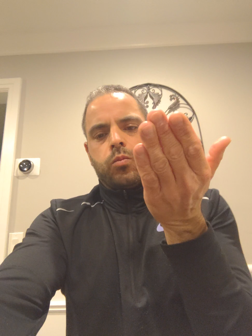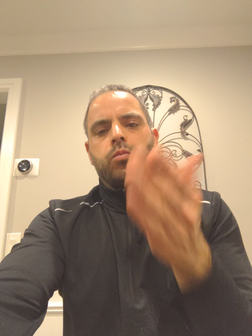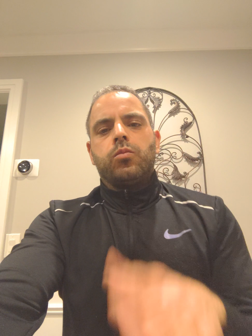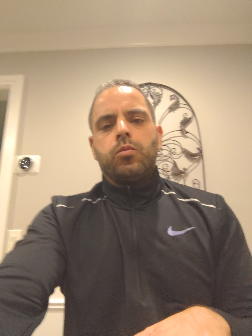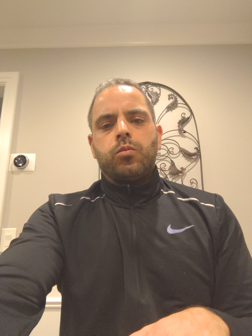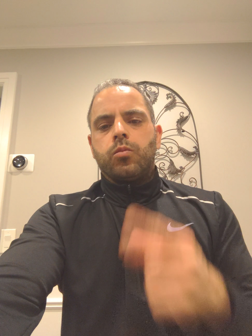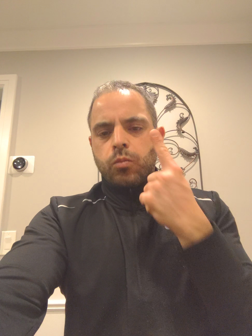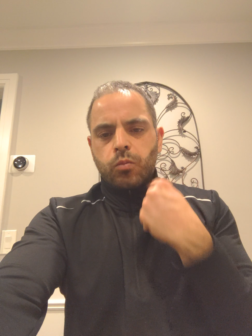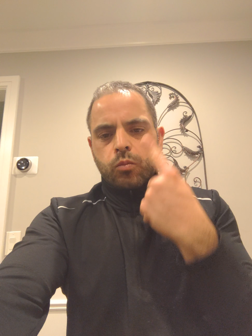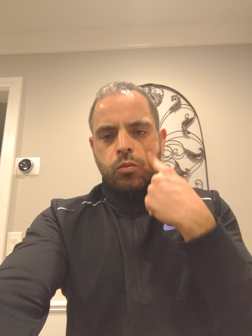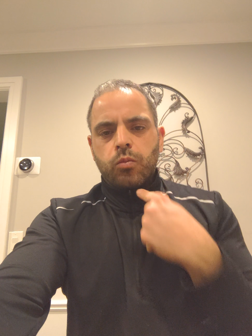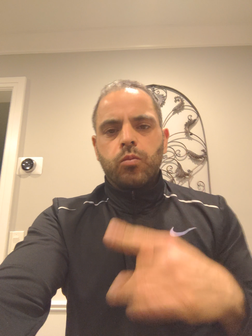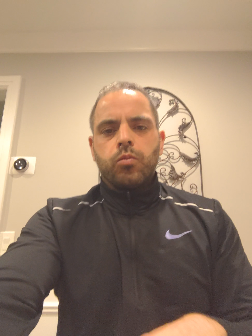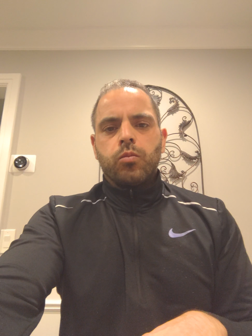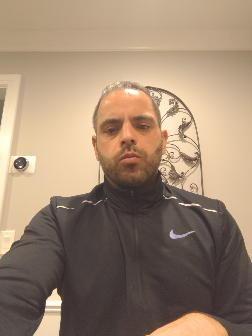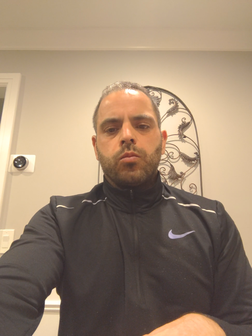cry